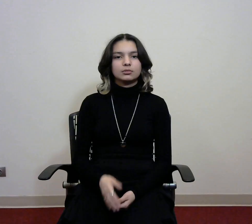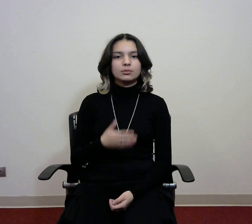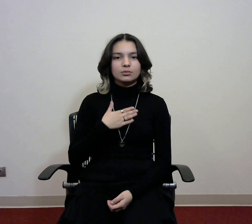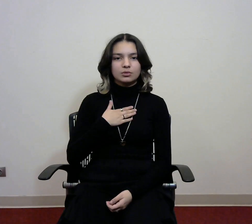mən